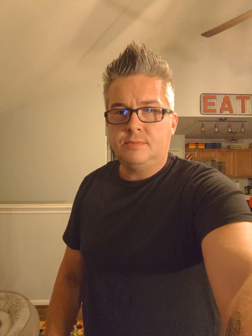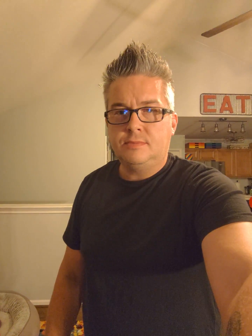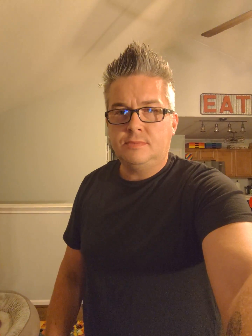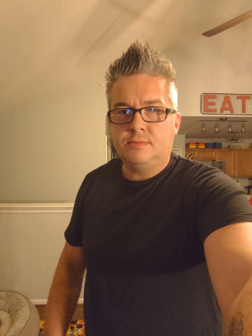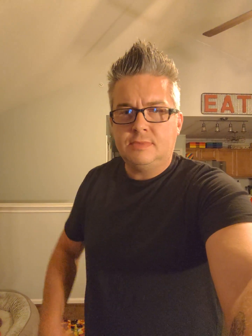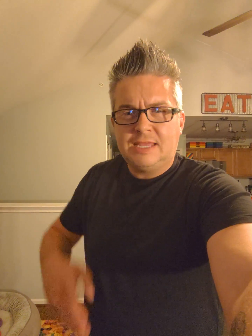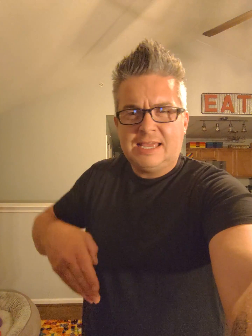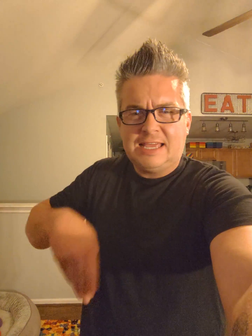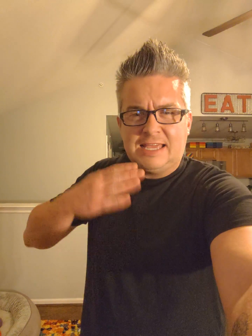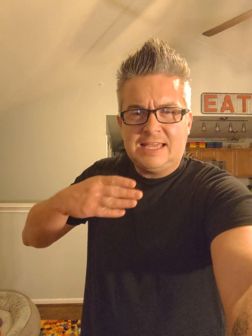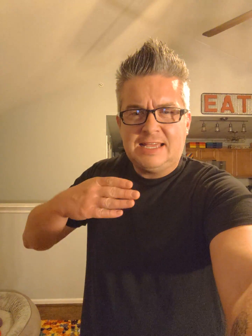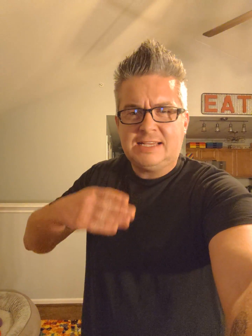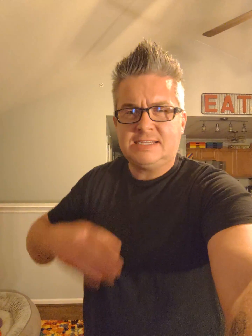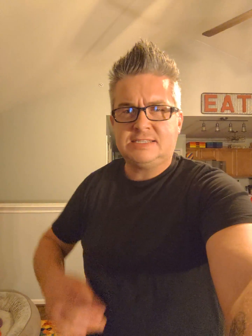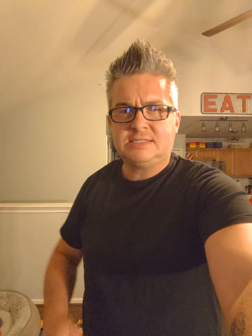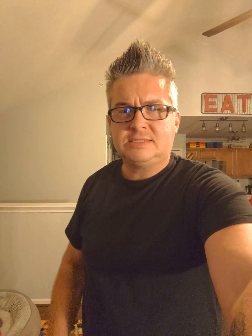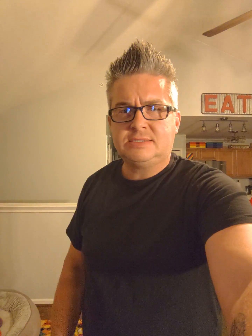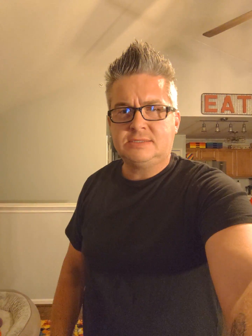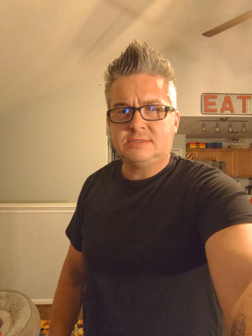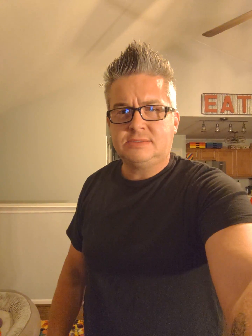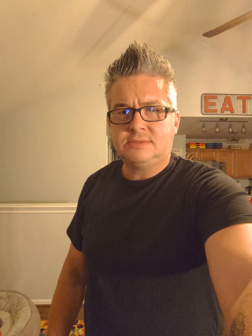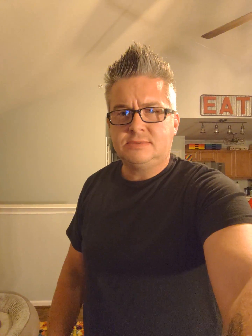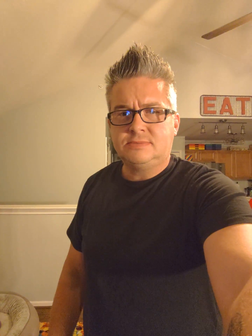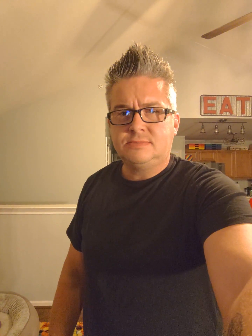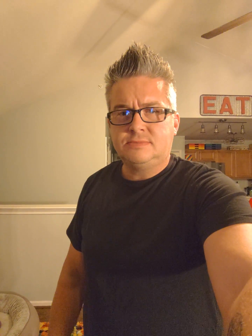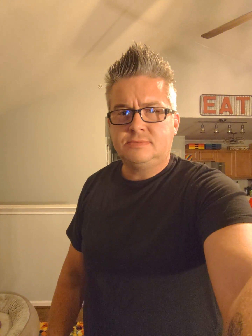kick